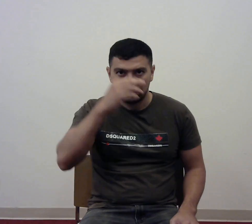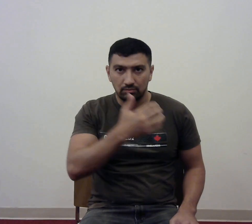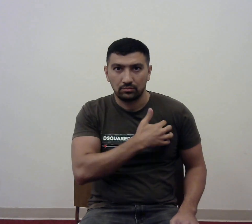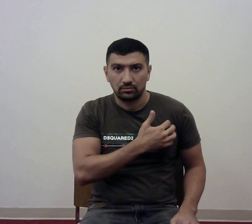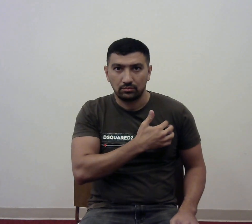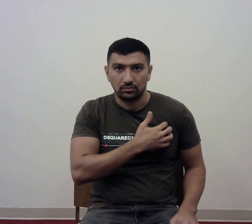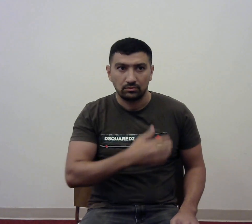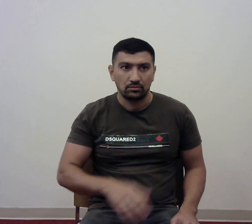istəmək